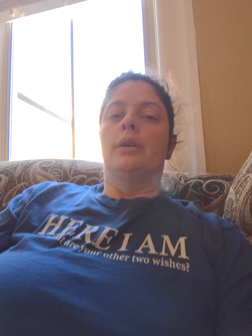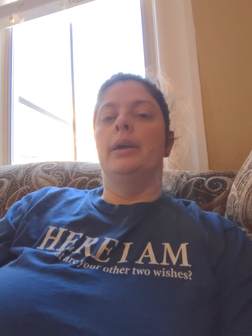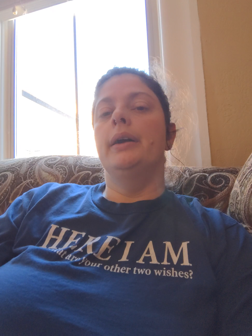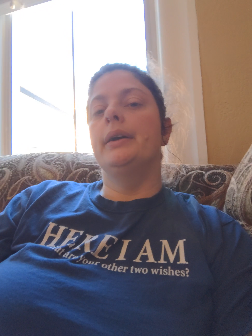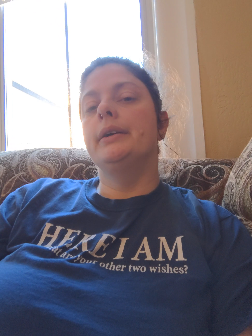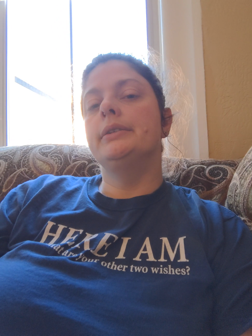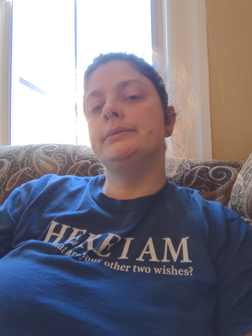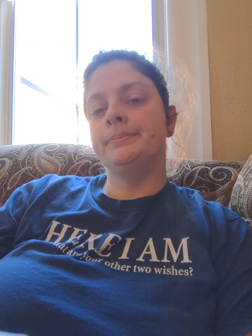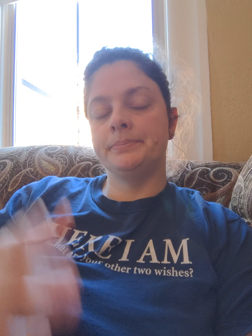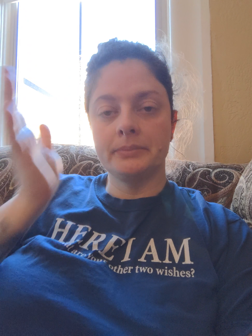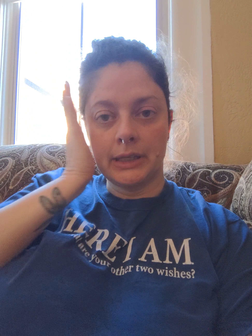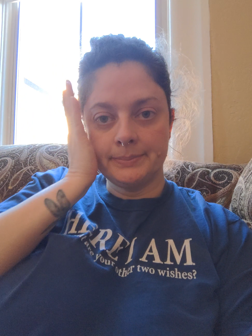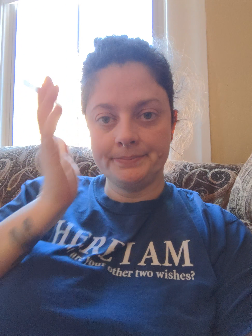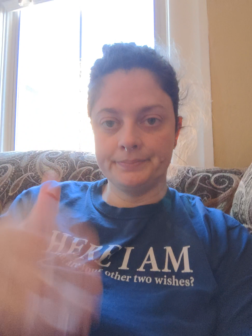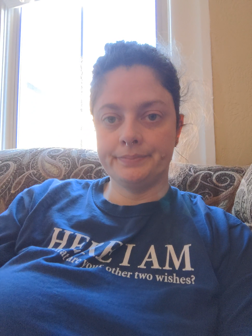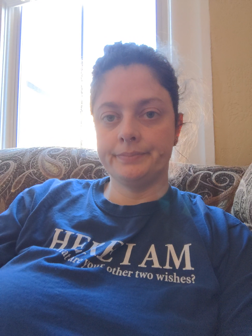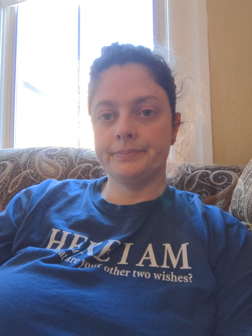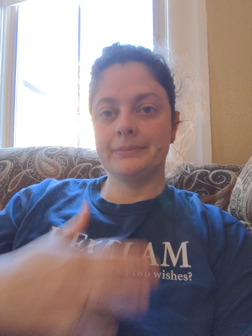bed